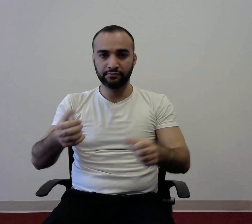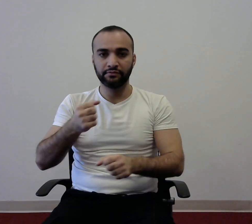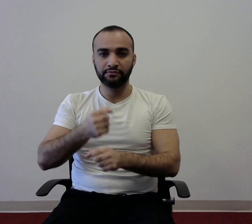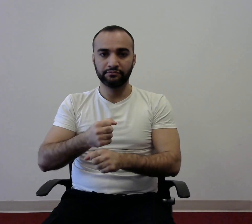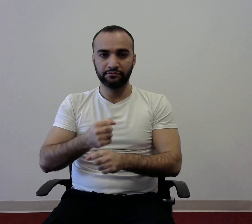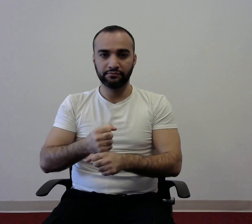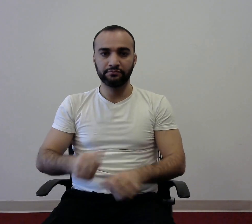edir